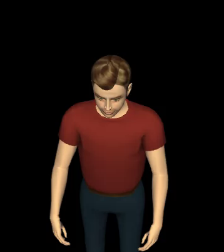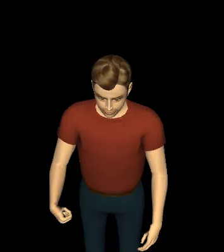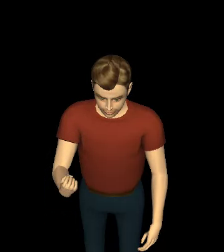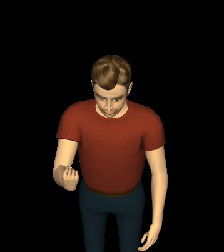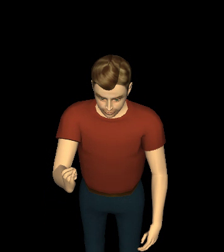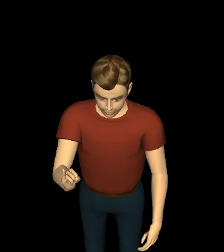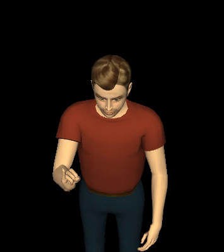إذا